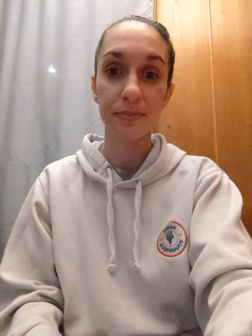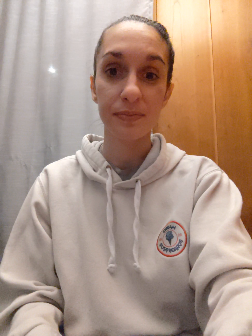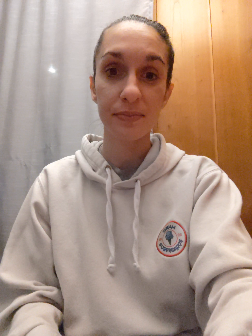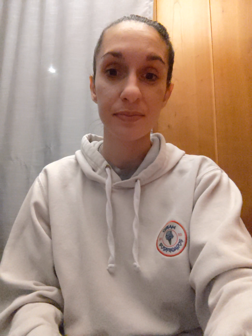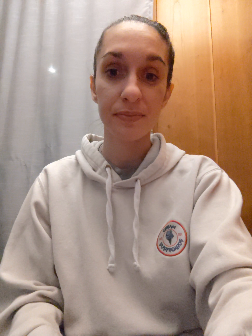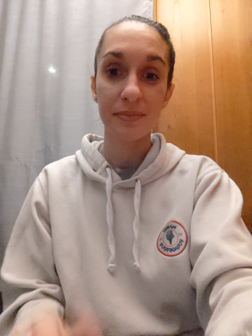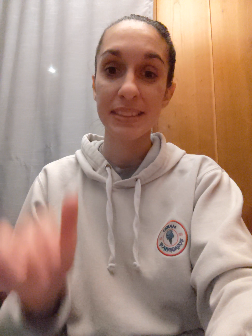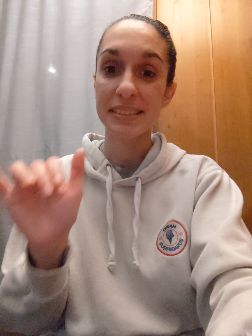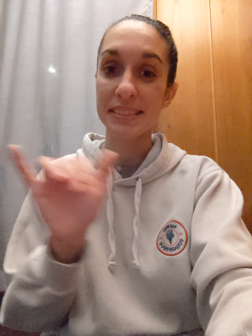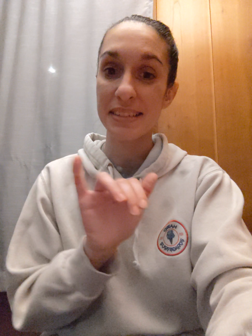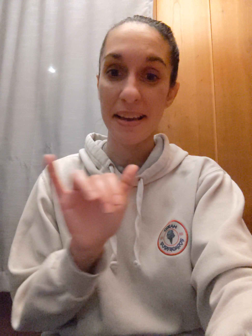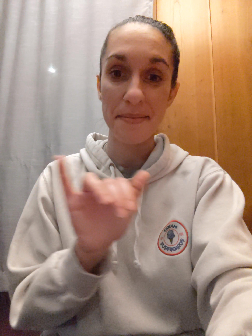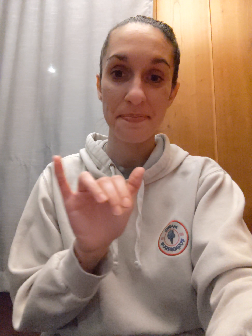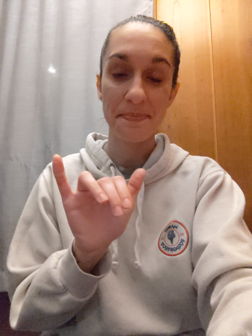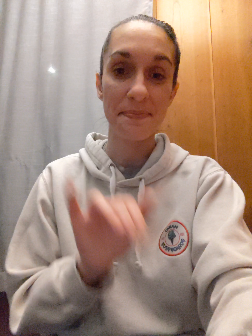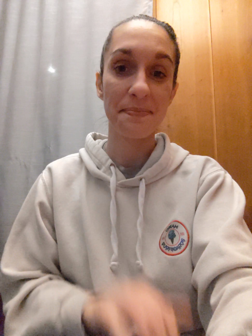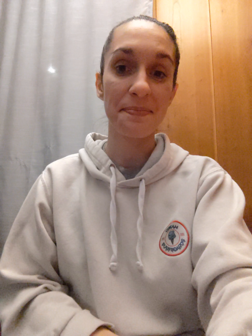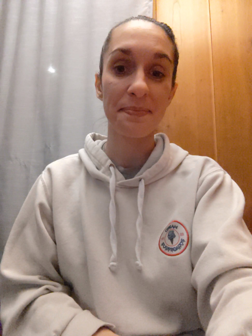same